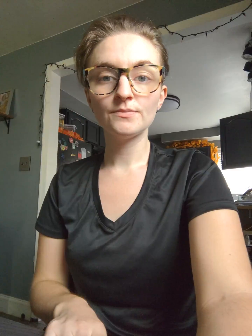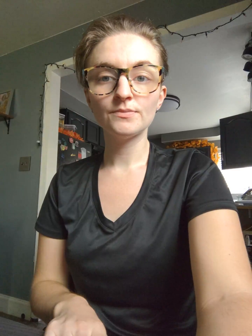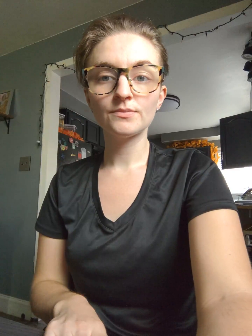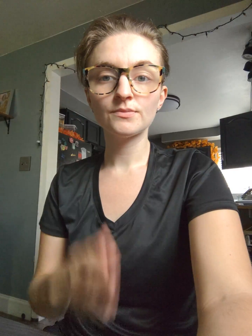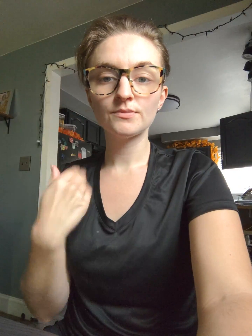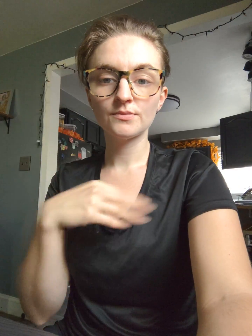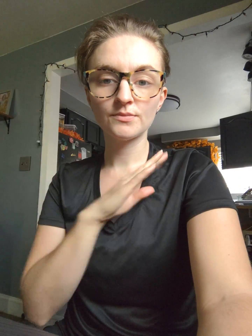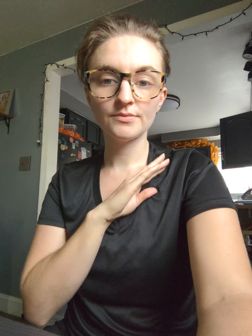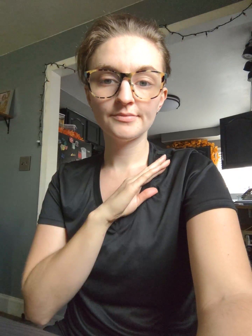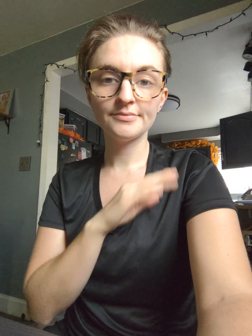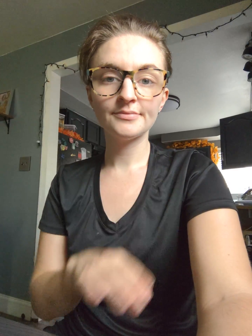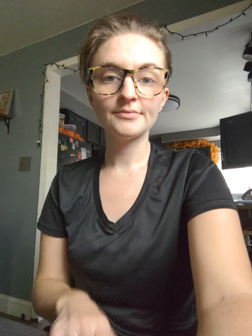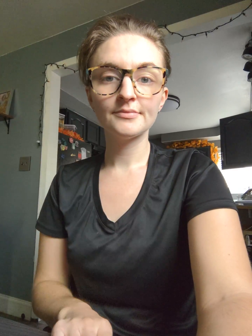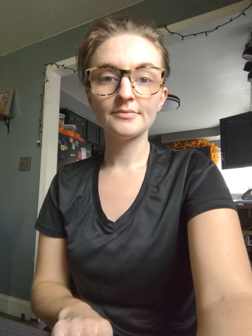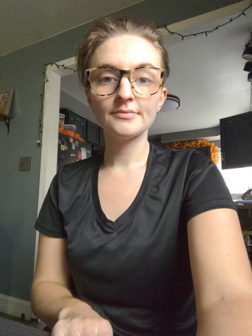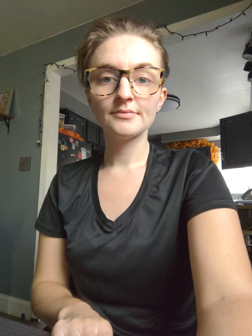scarf